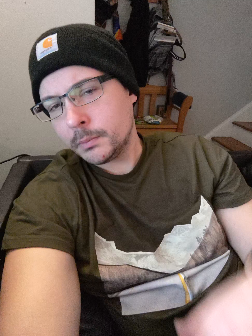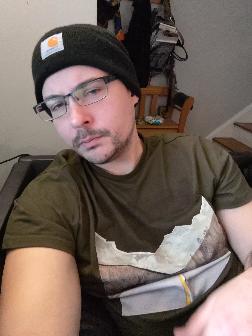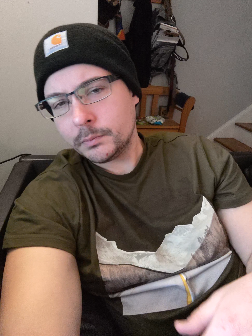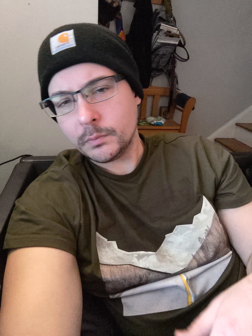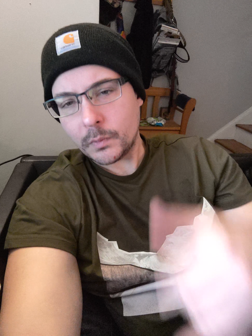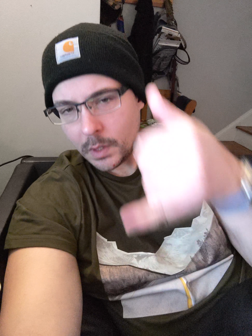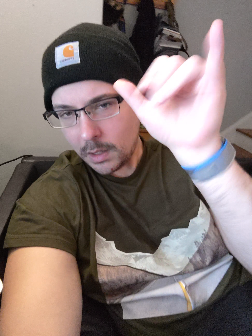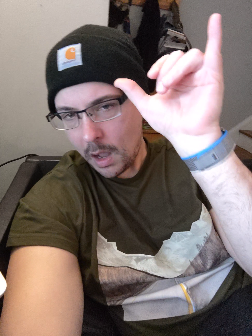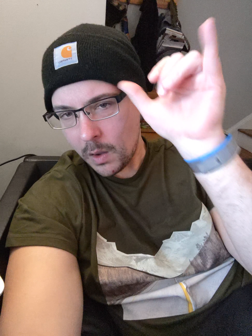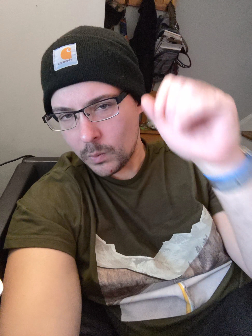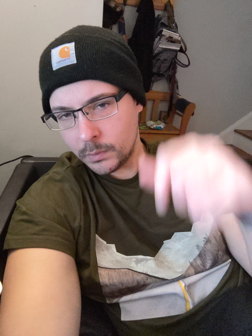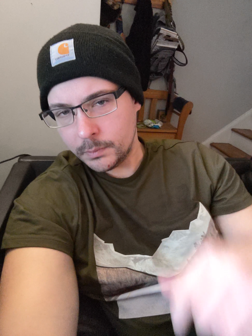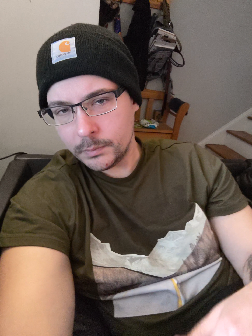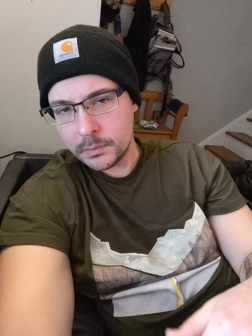cow